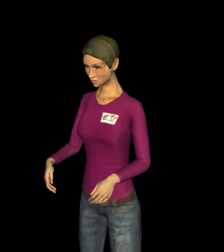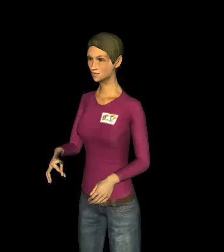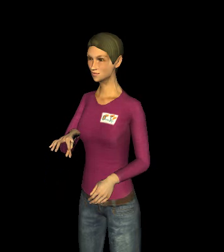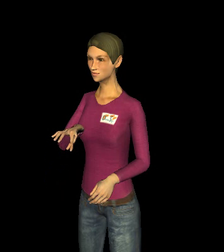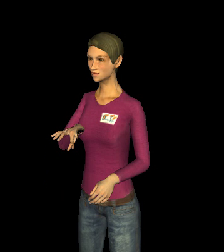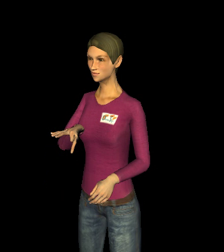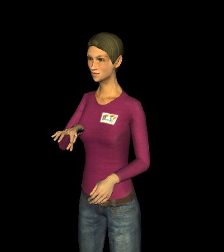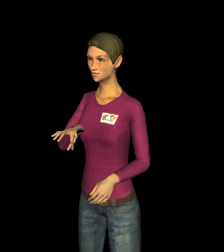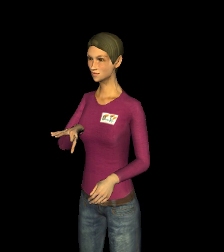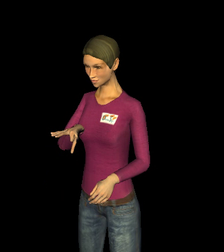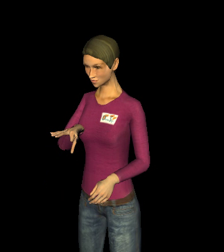ملح